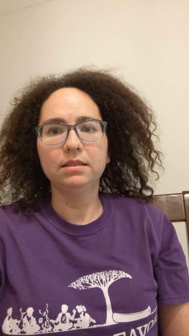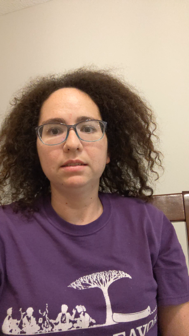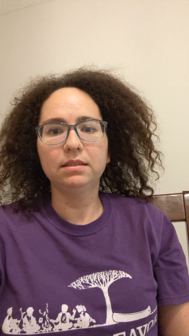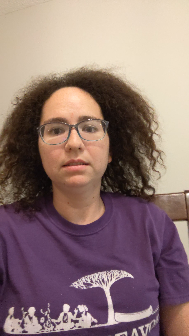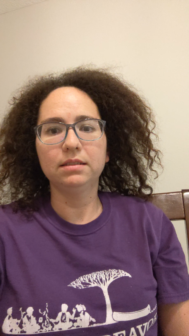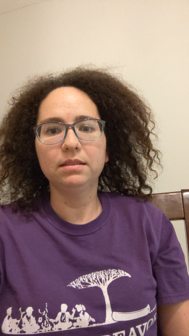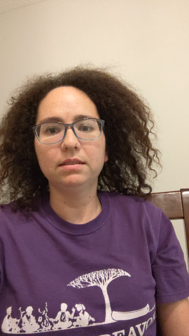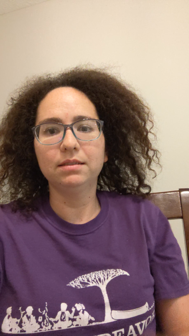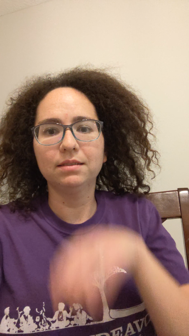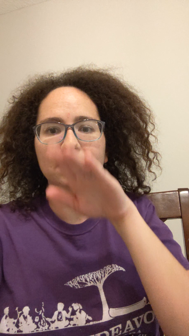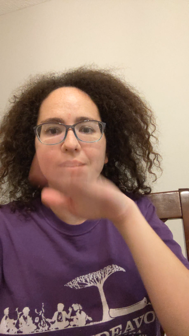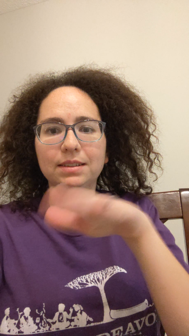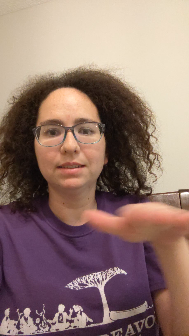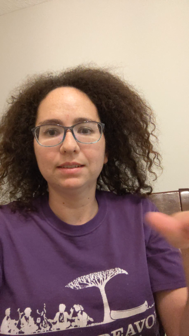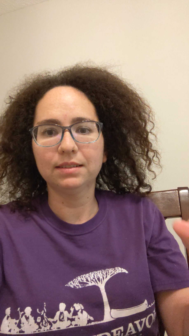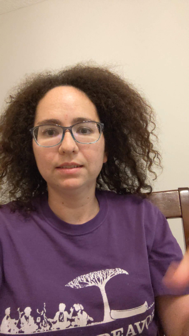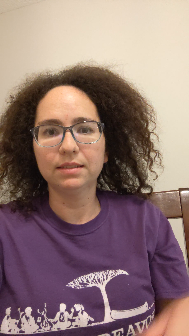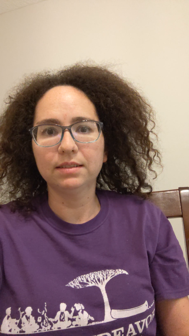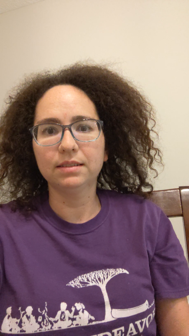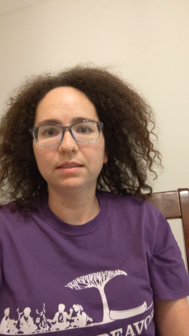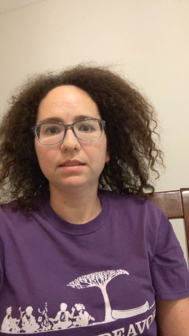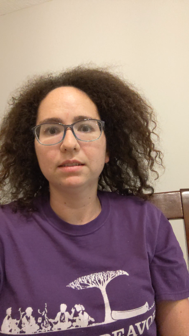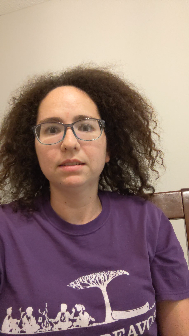children